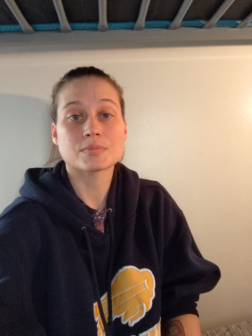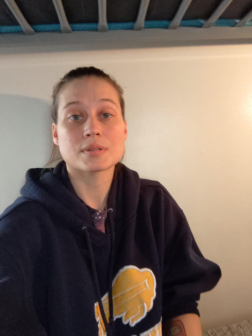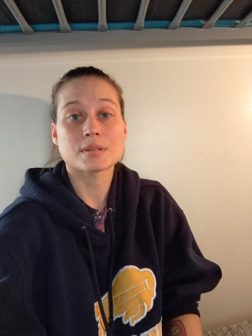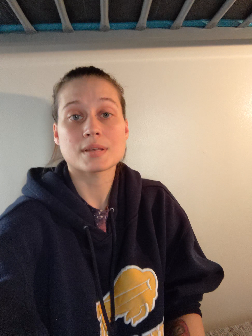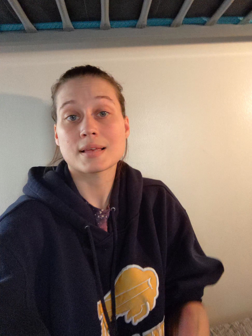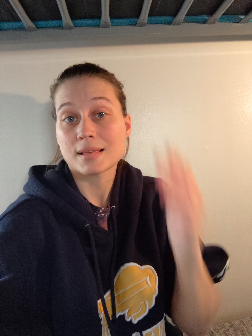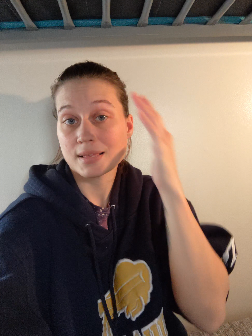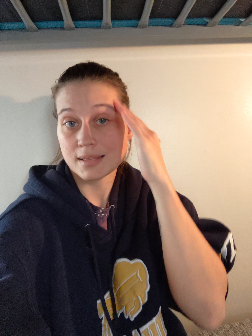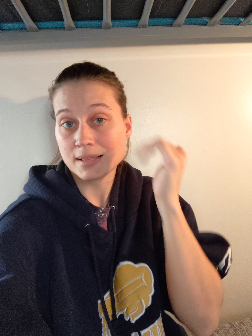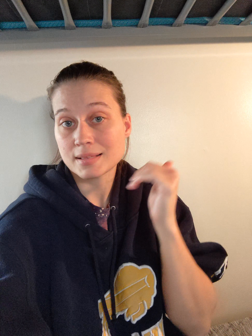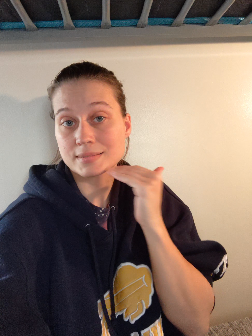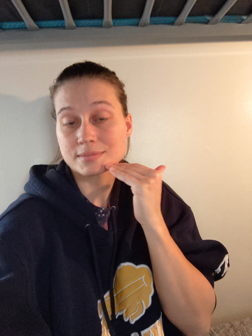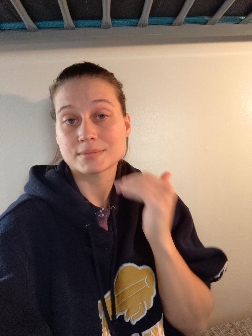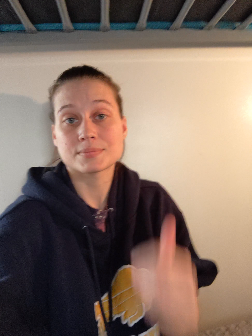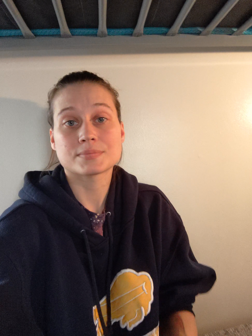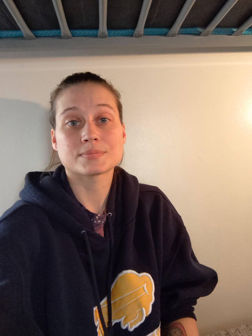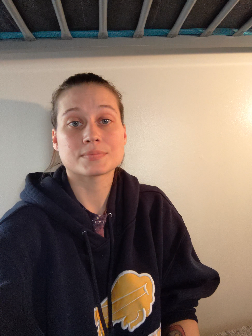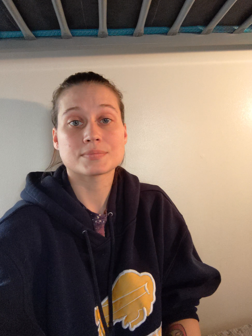head